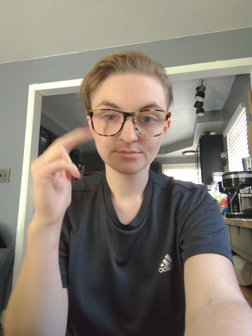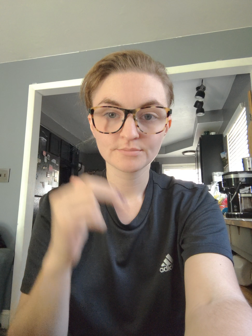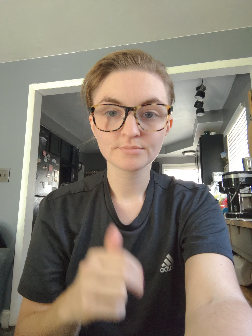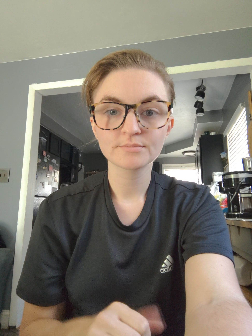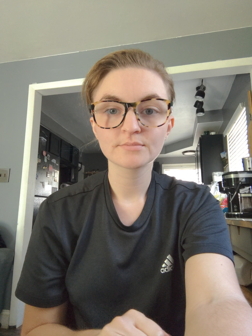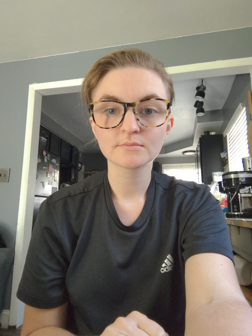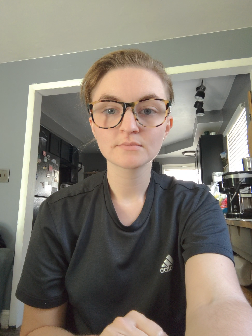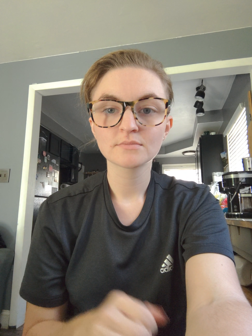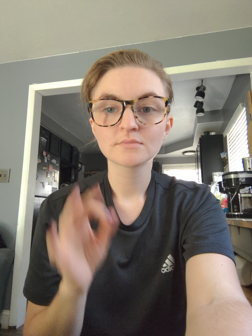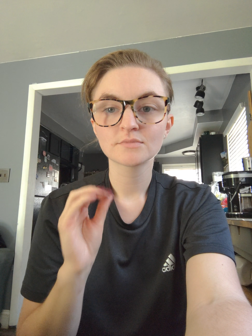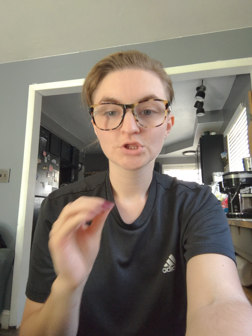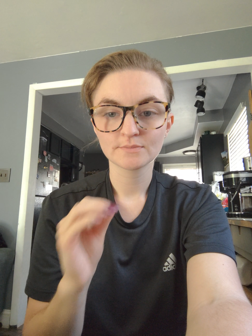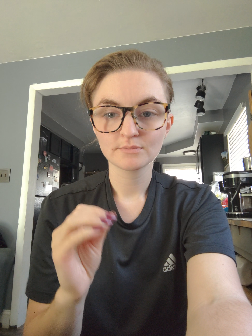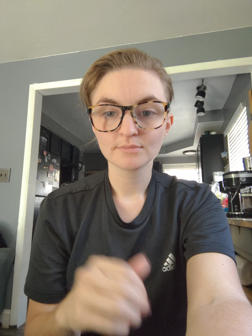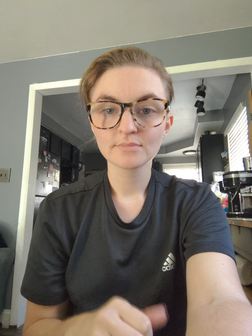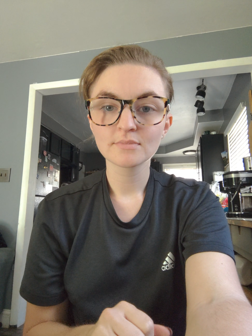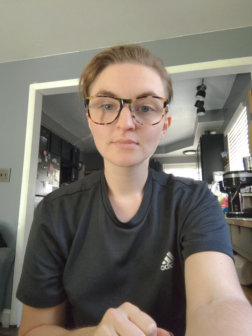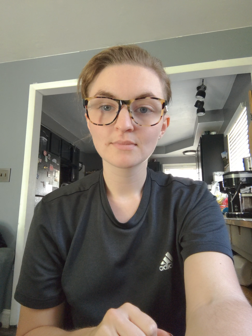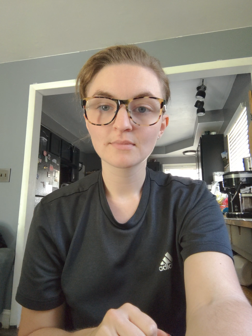fix